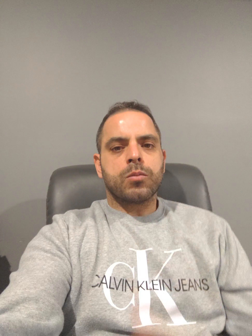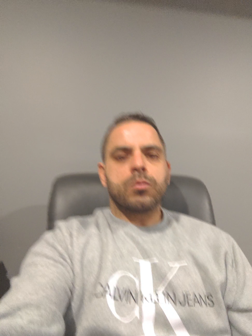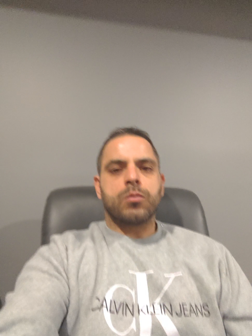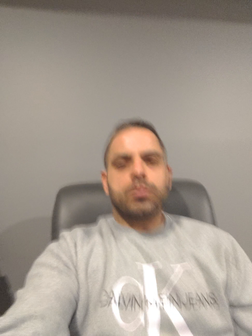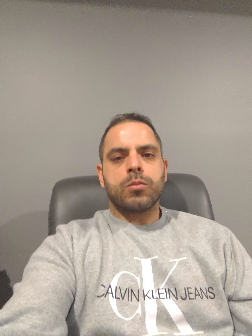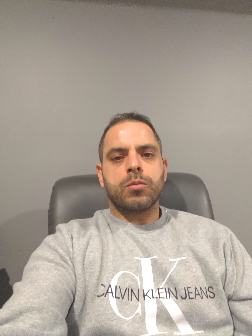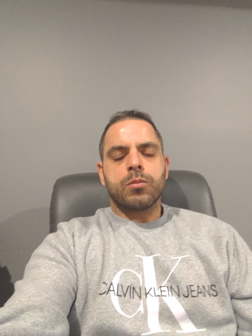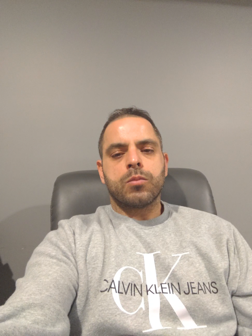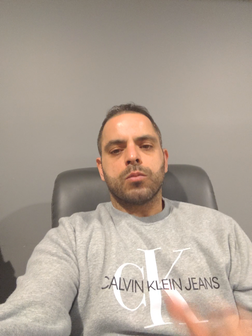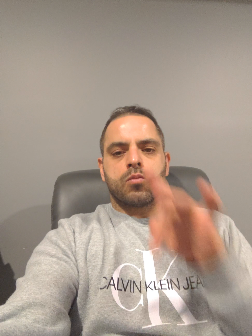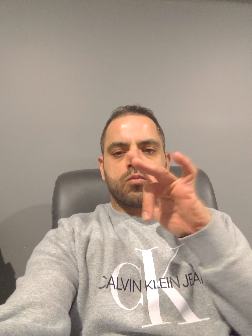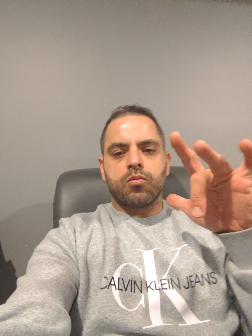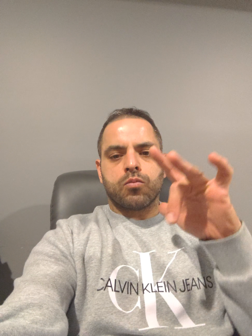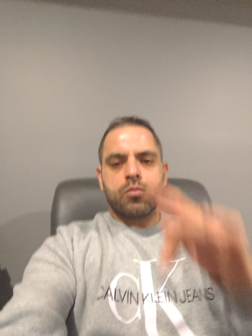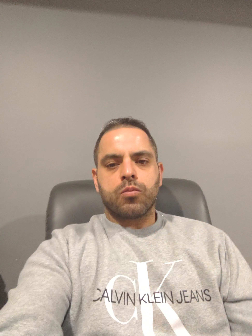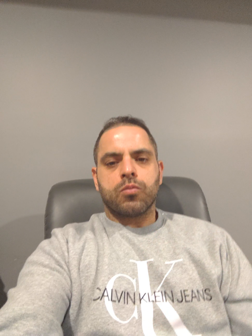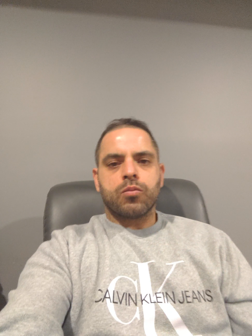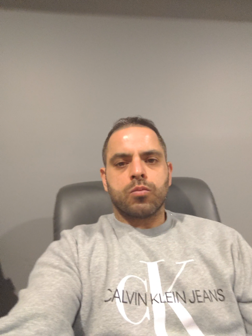empty